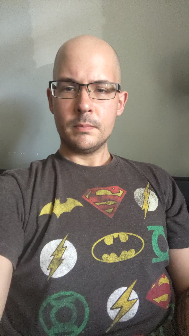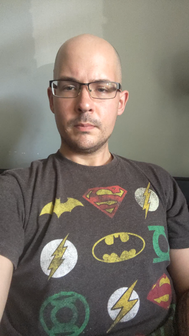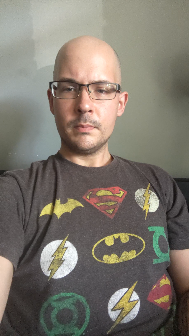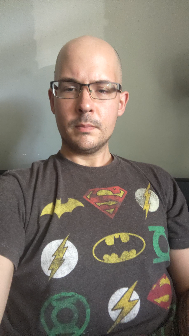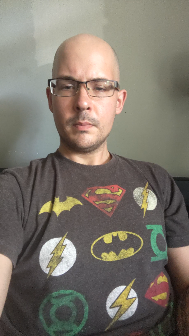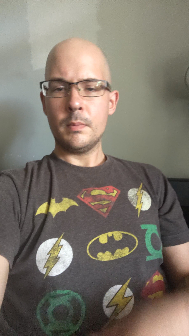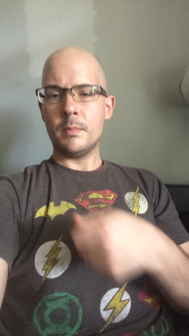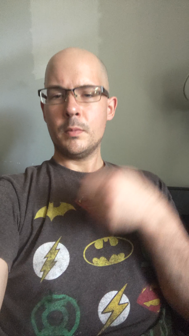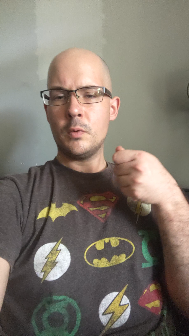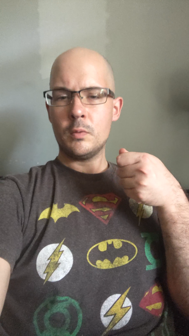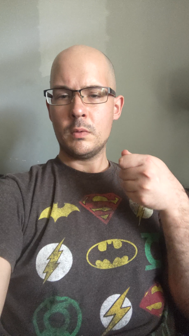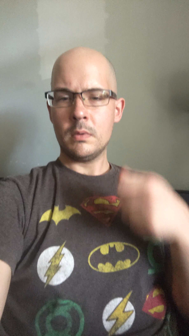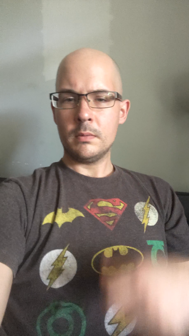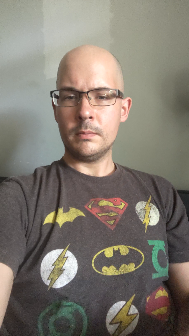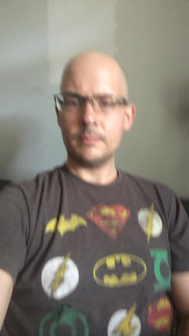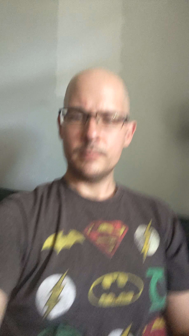pull